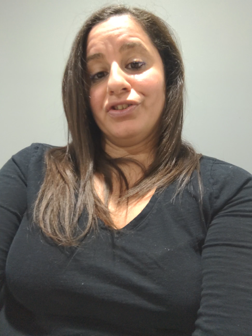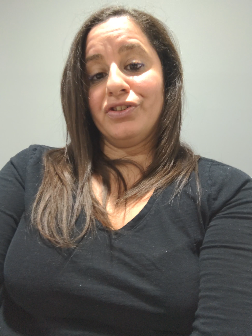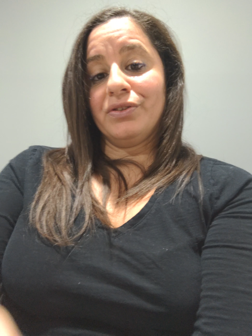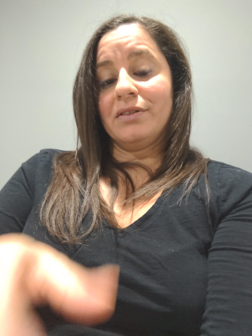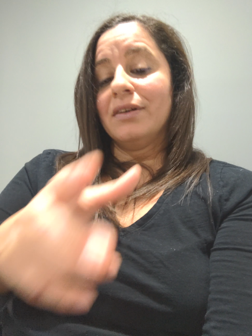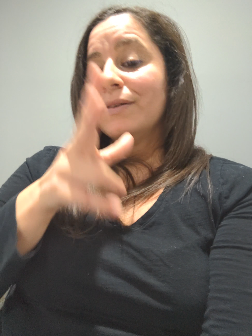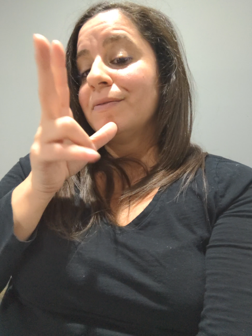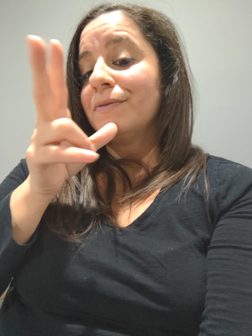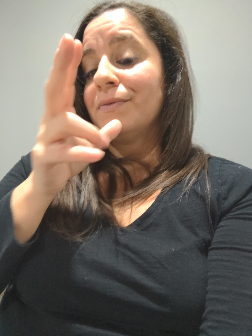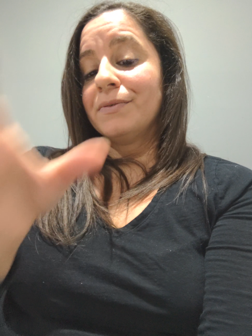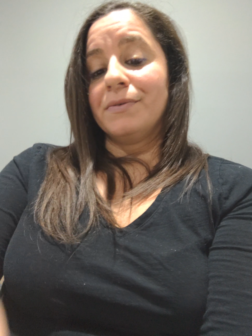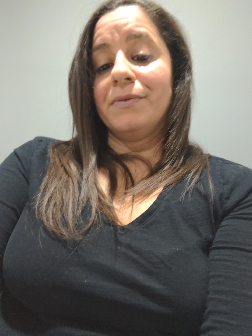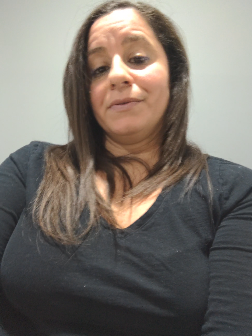hen